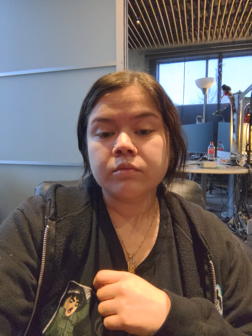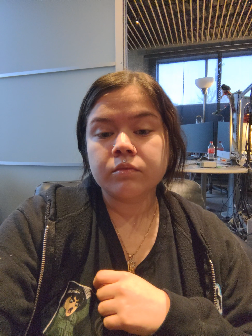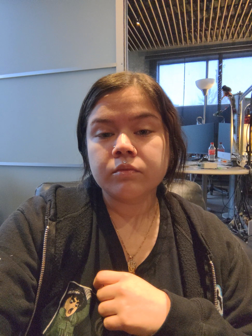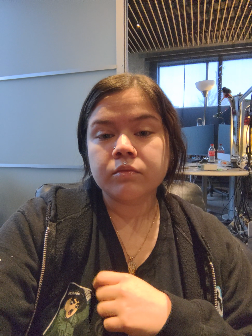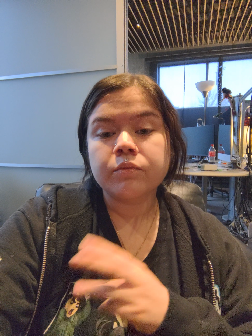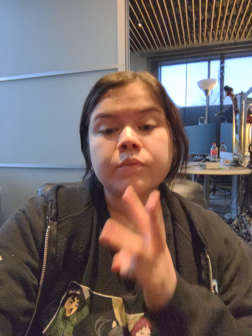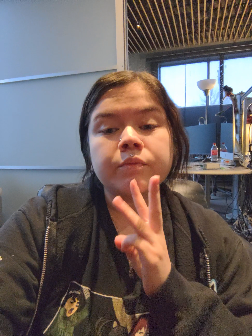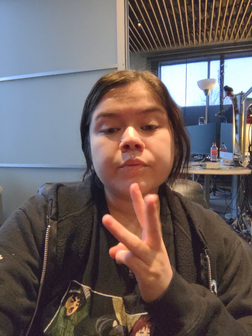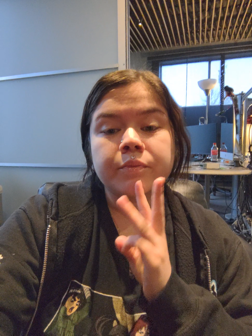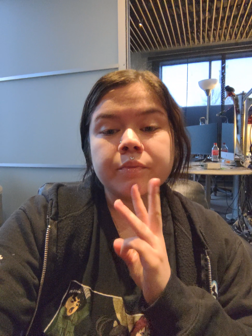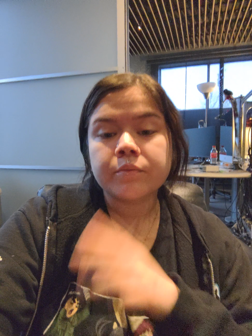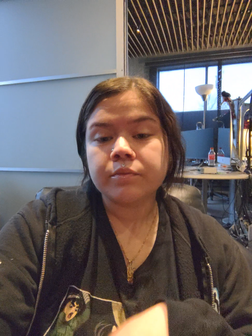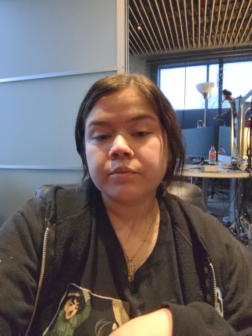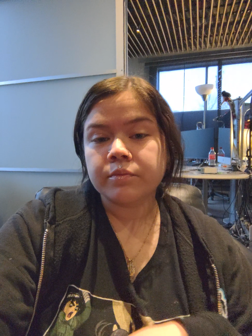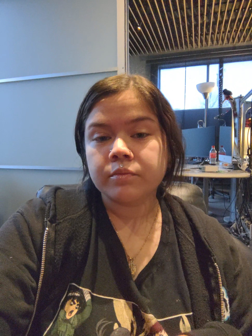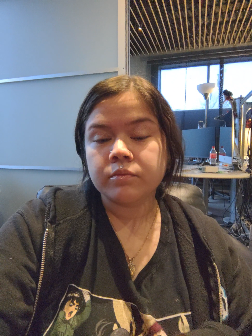water